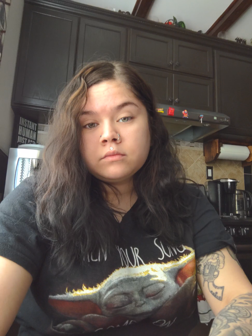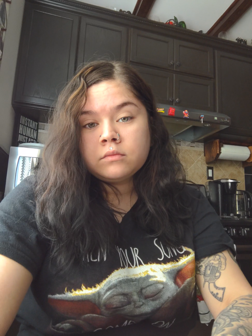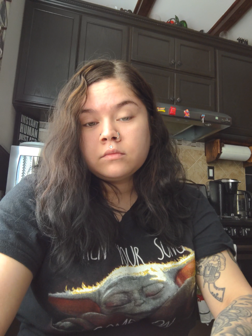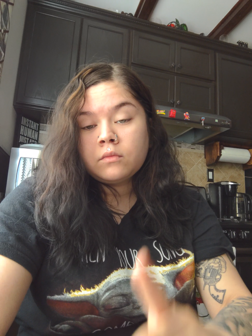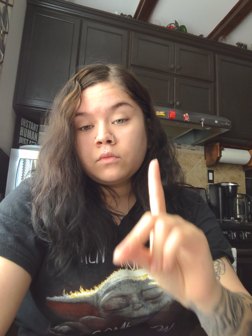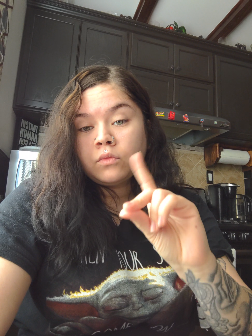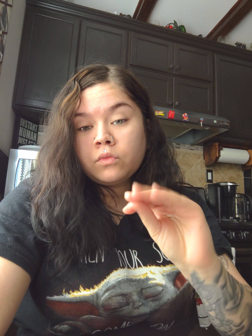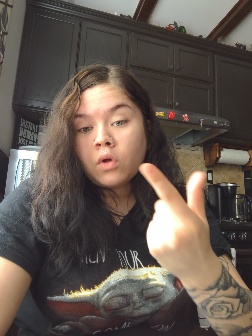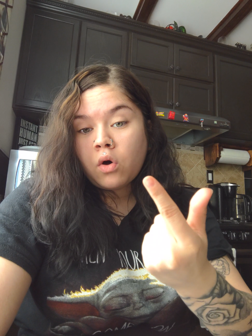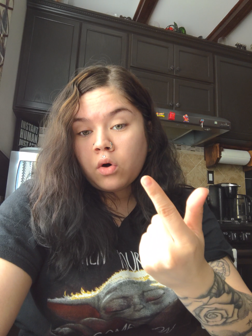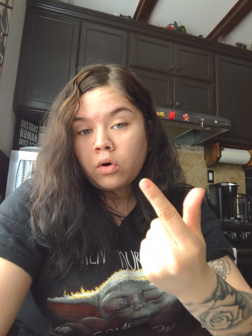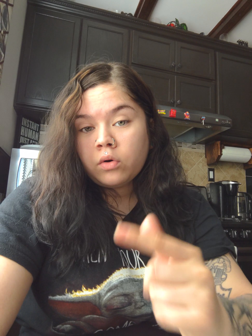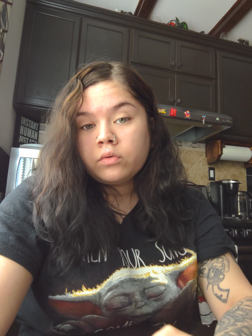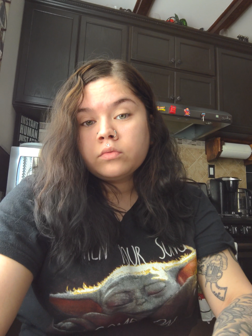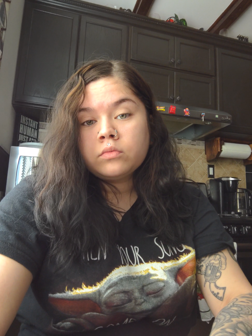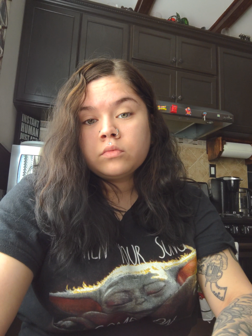dog